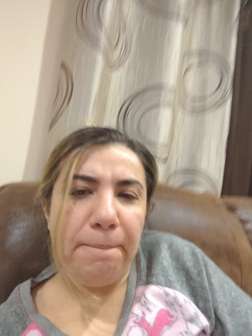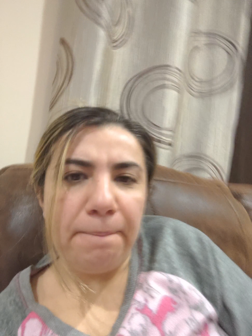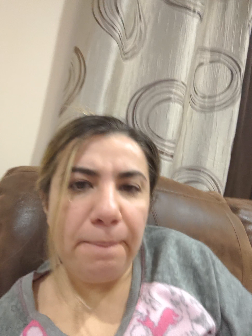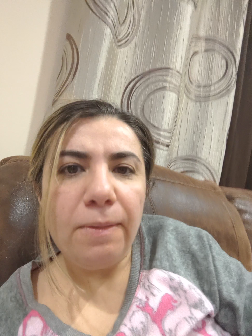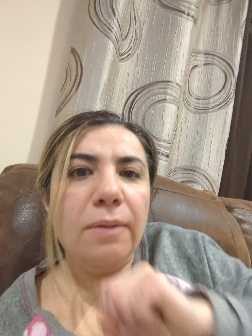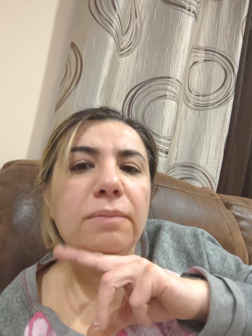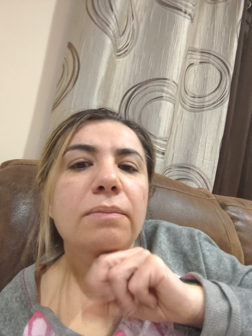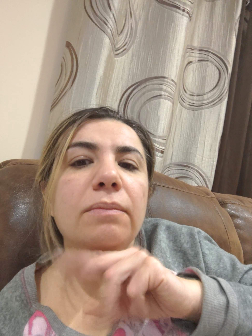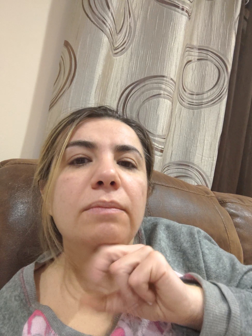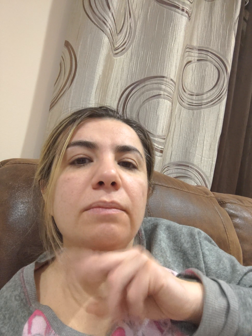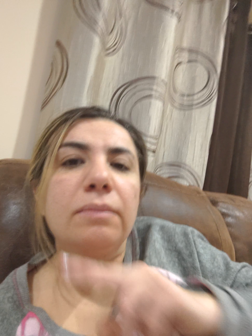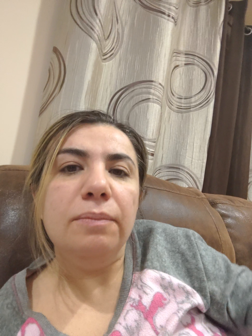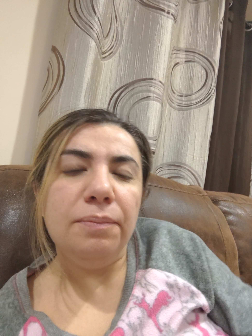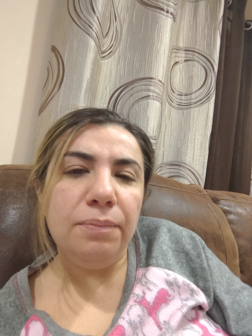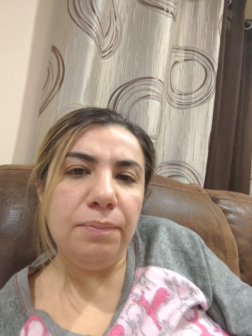frog